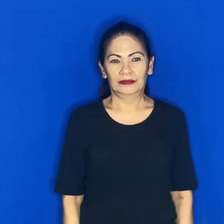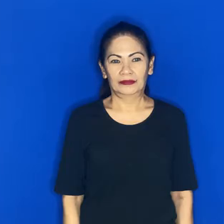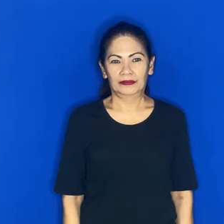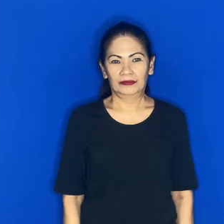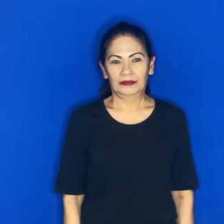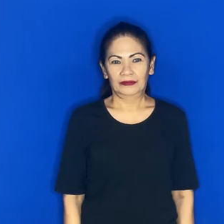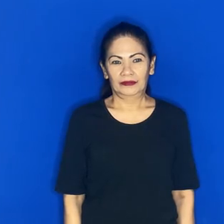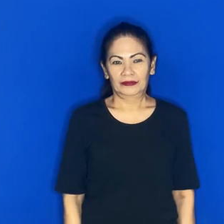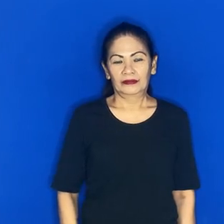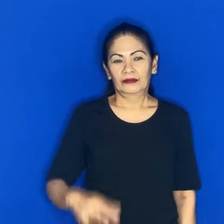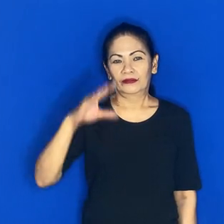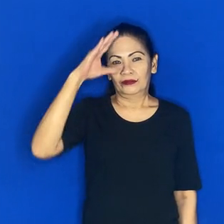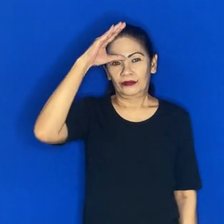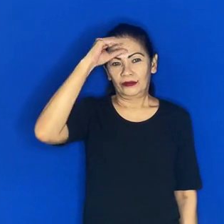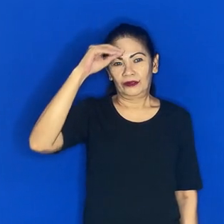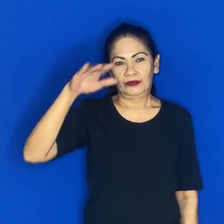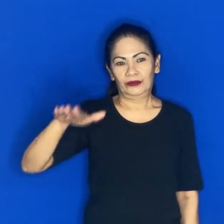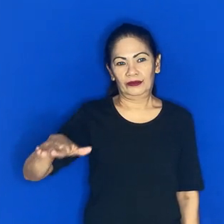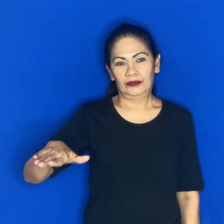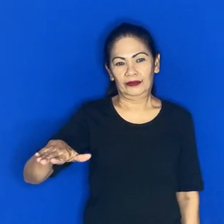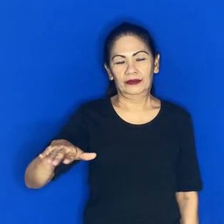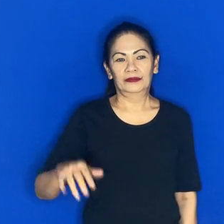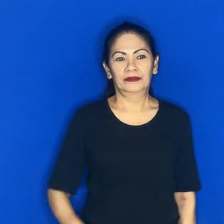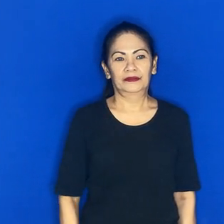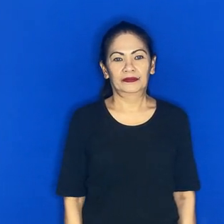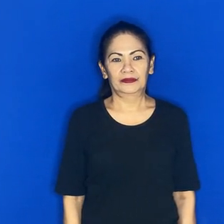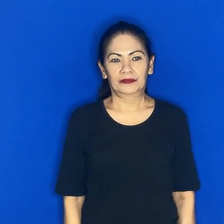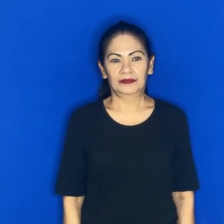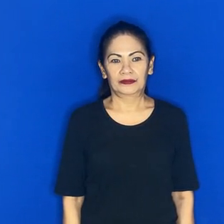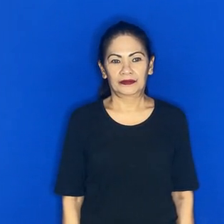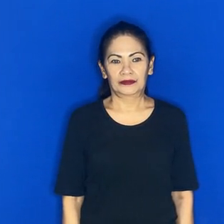boy